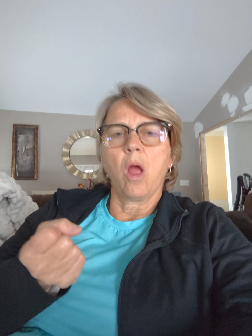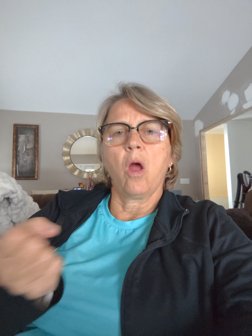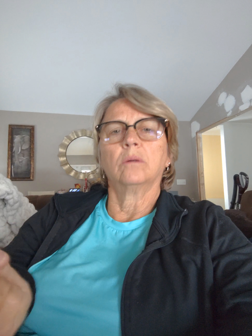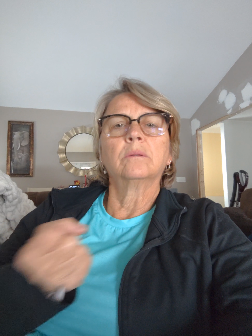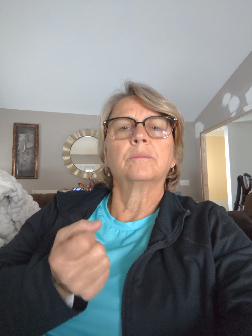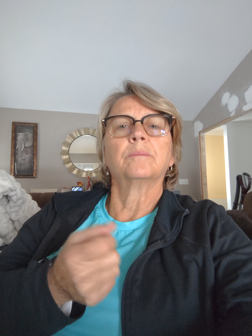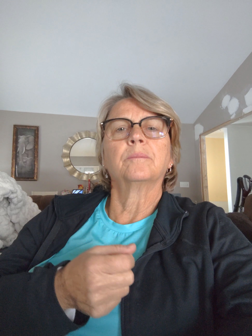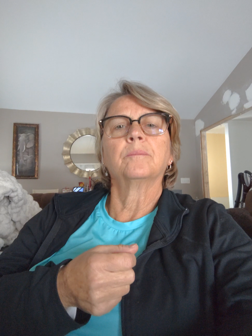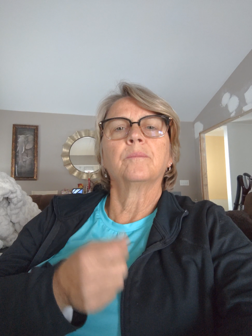drawer